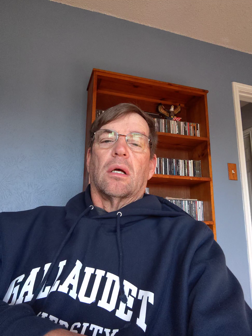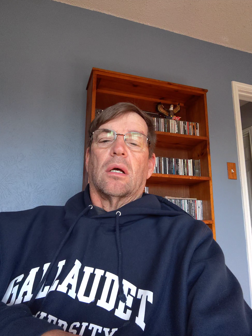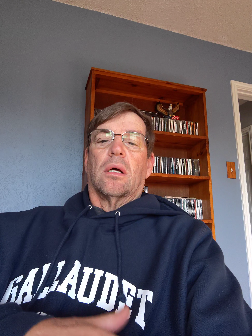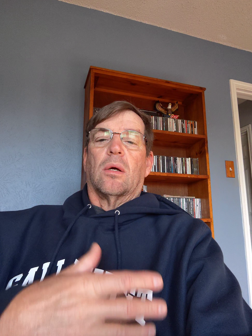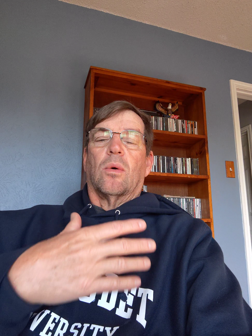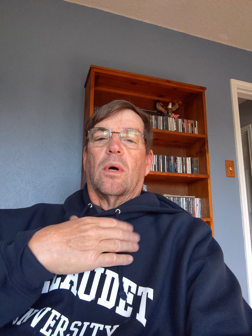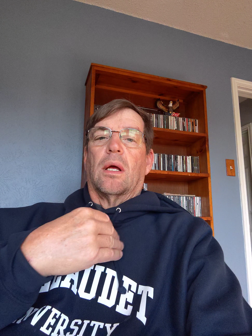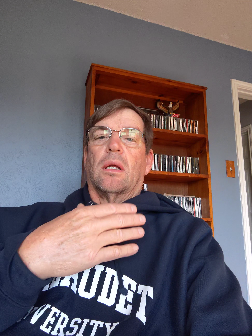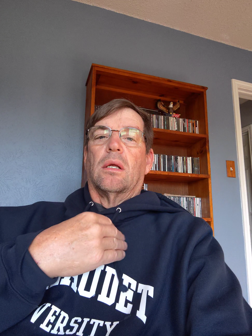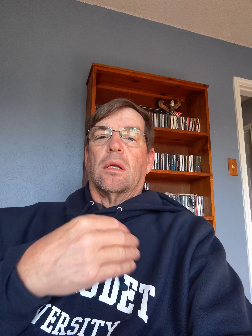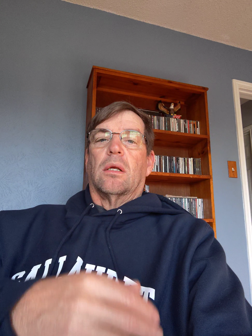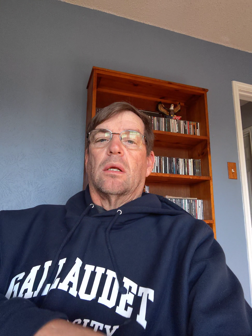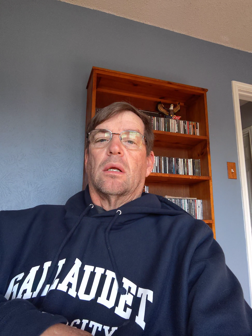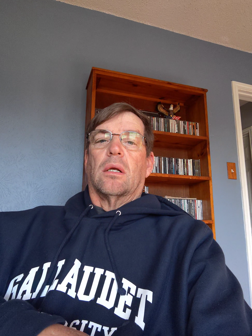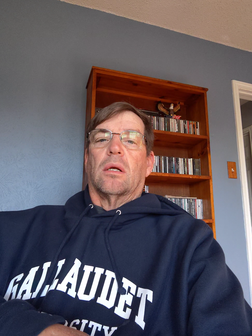white